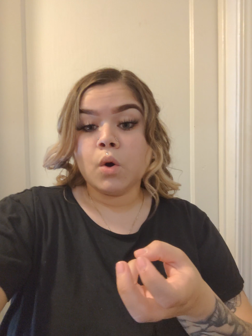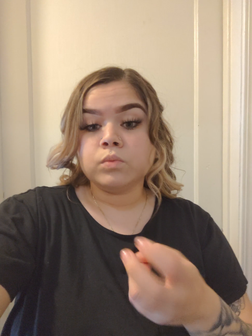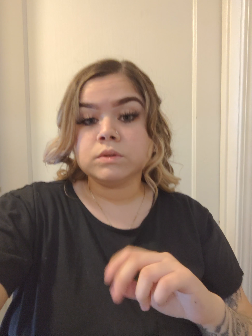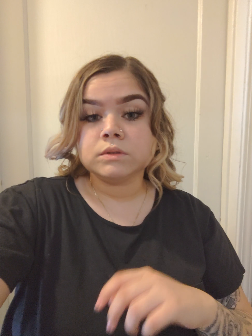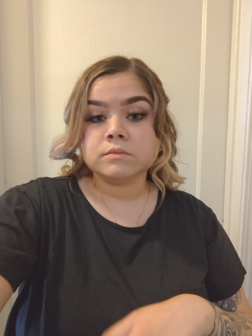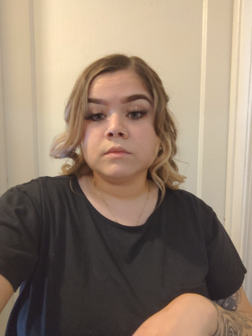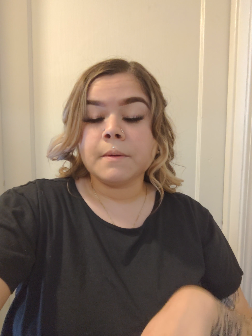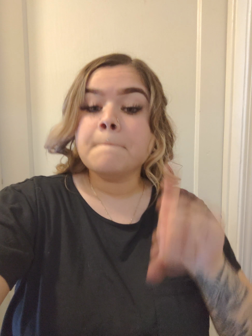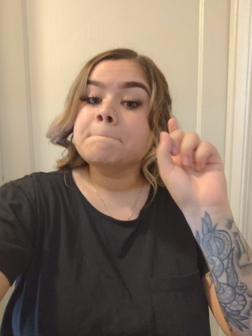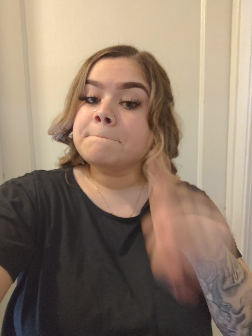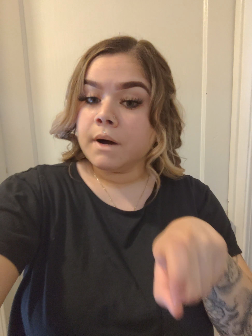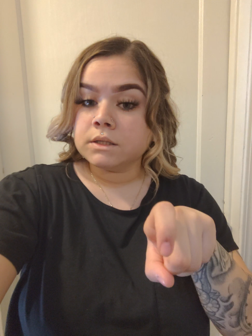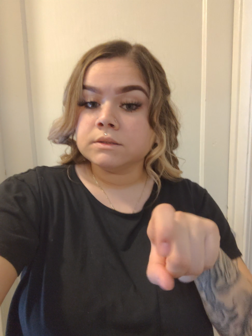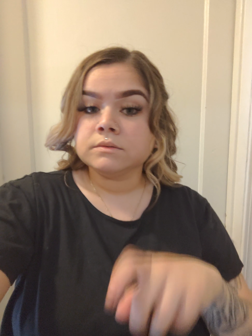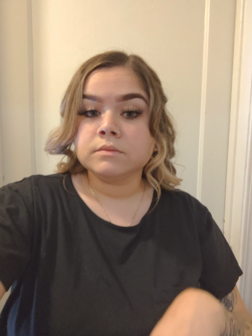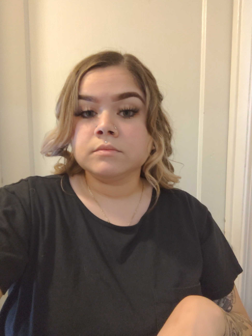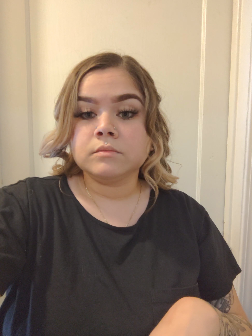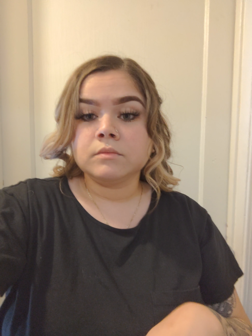must